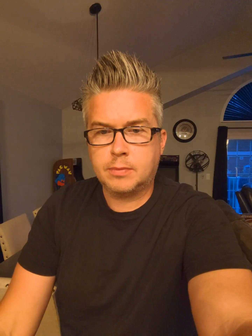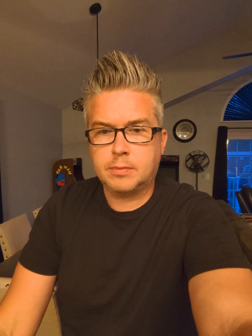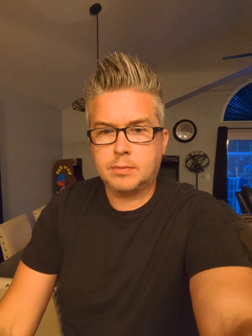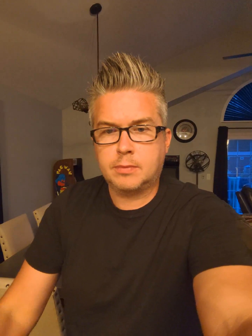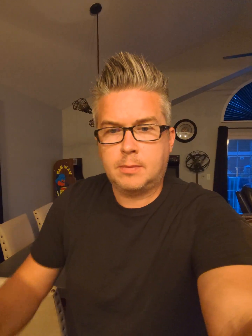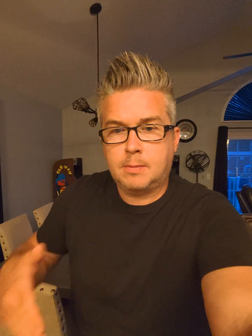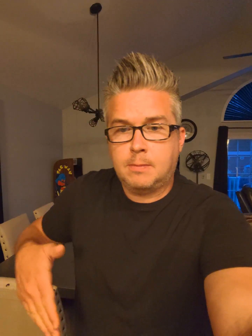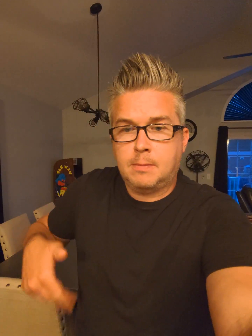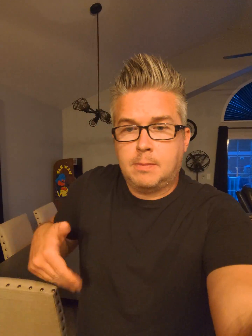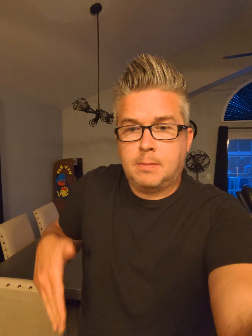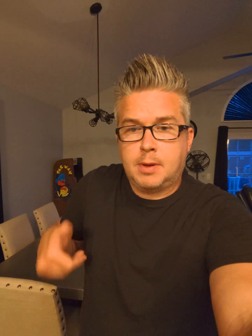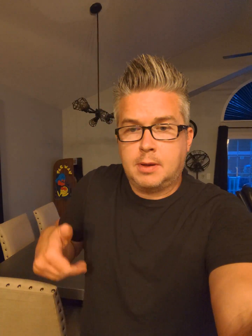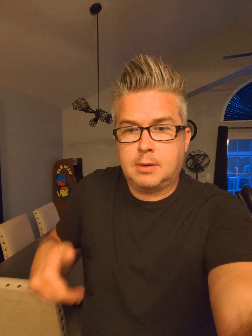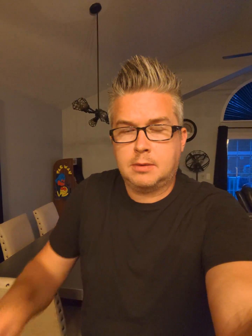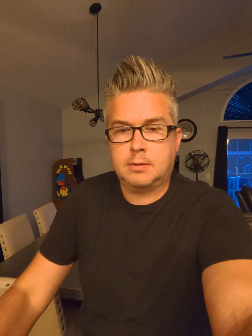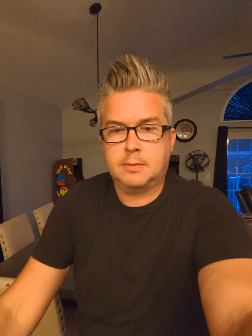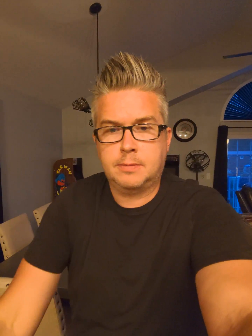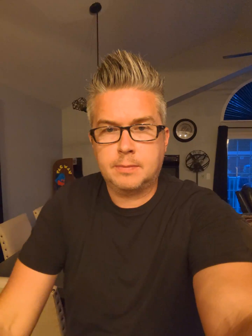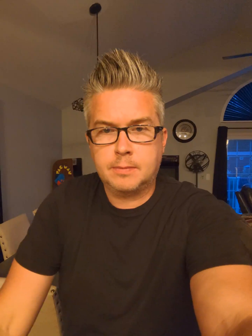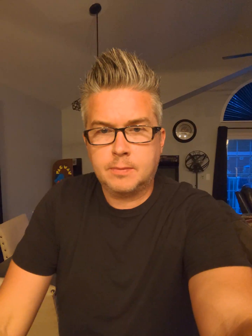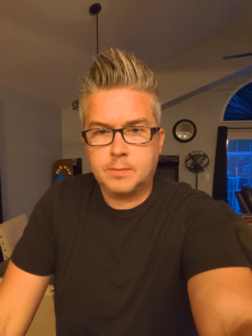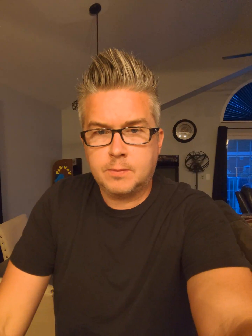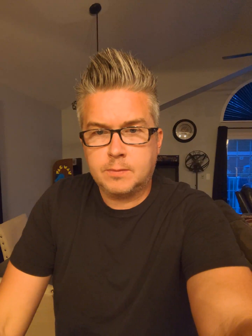pants